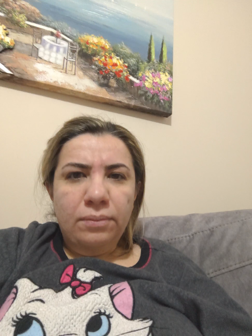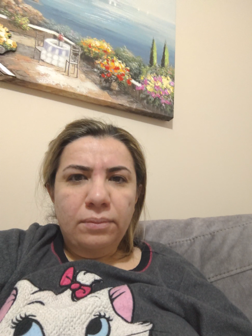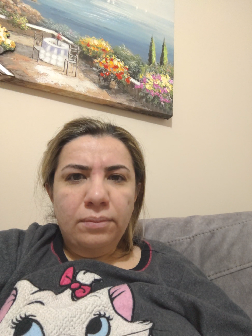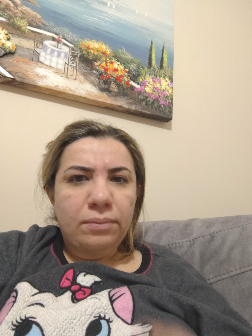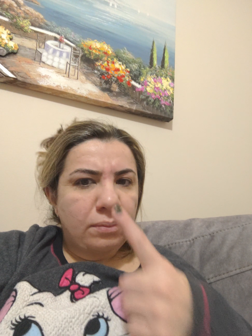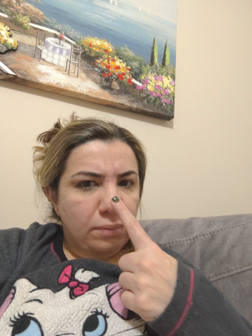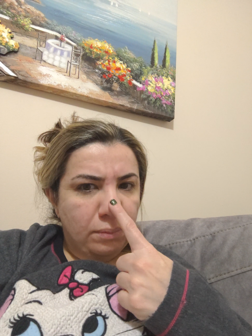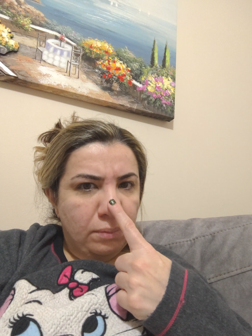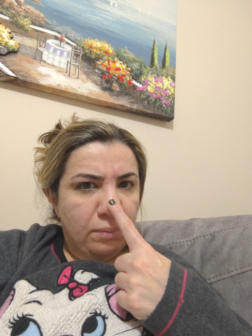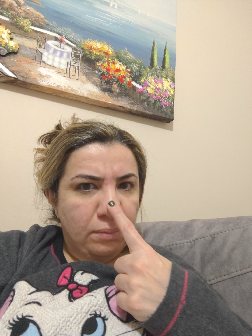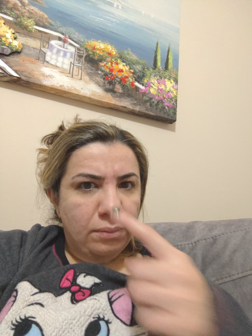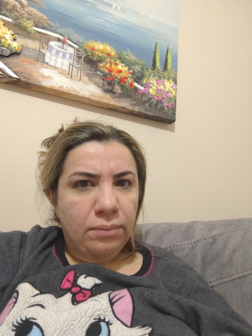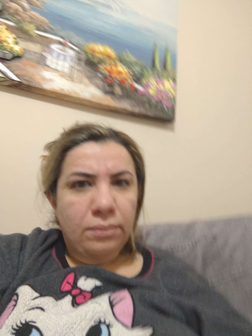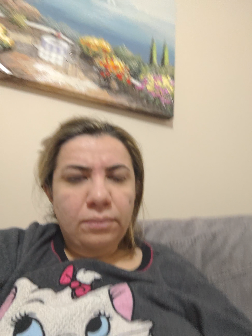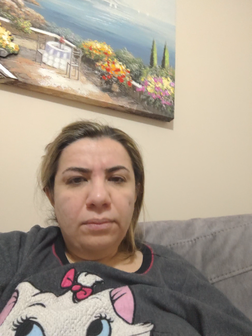nose